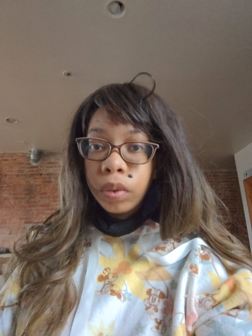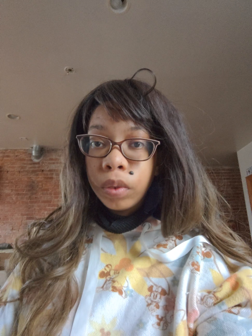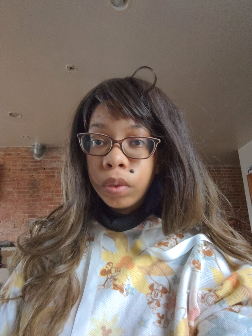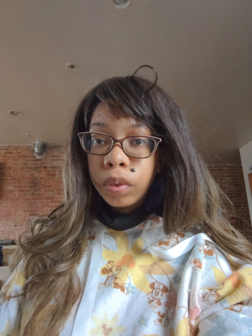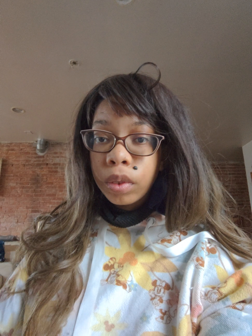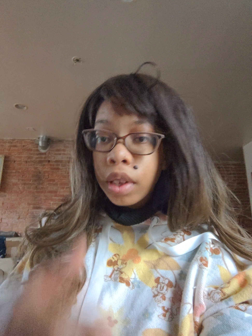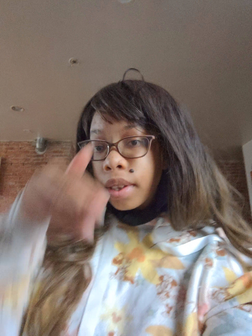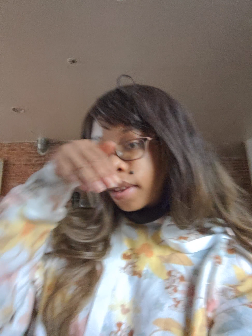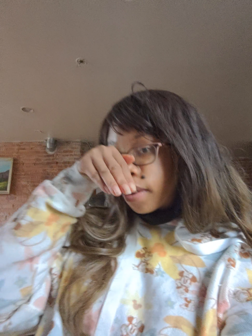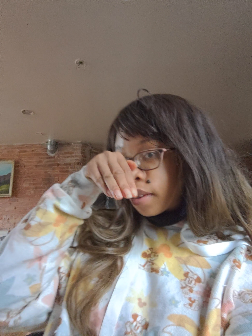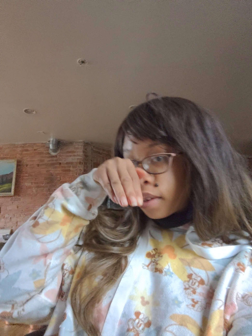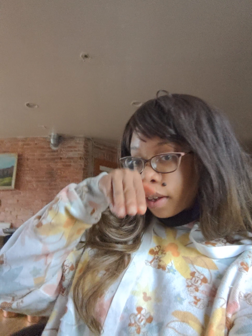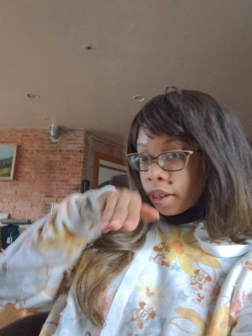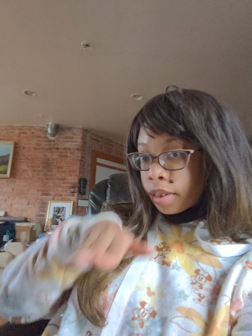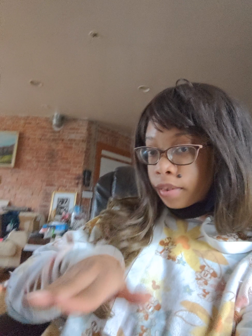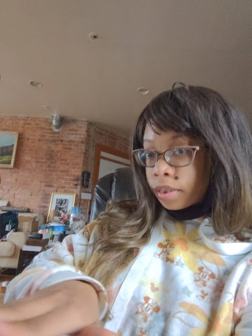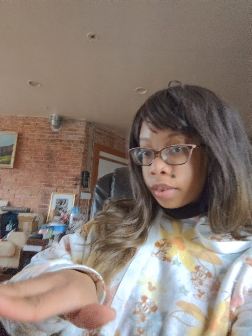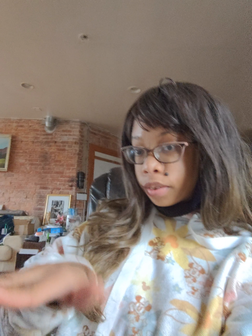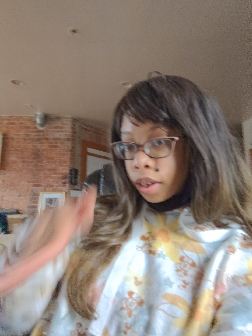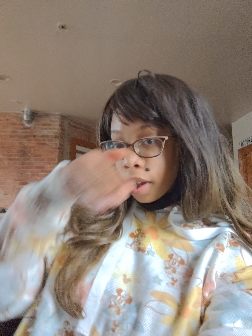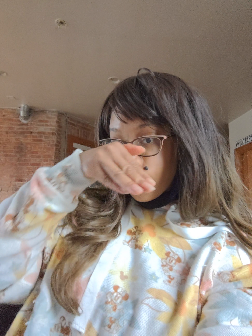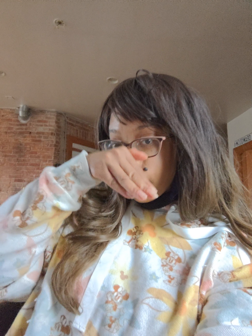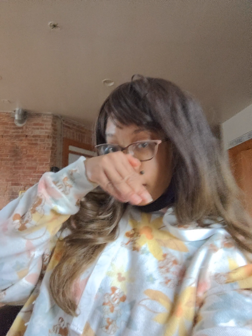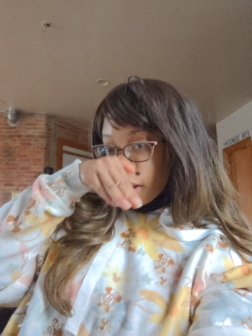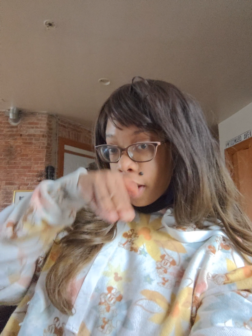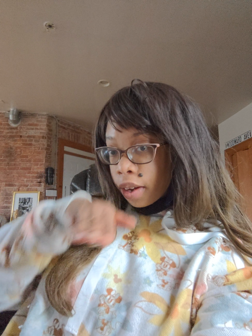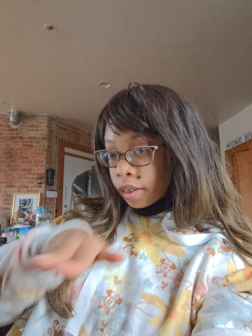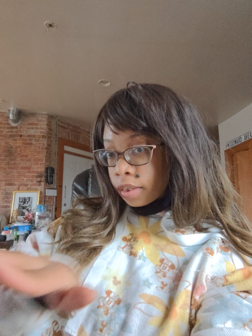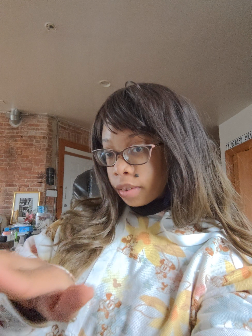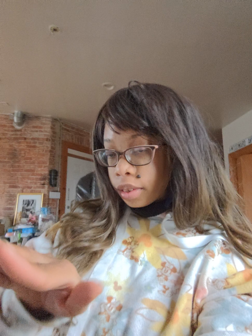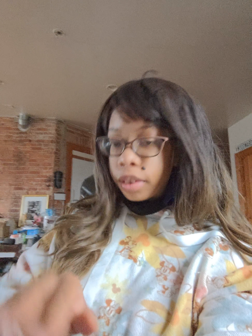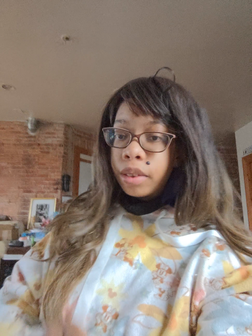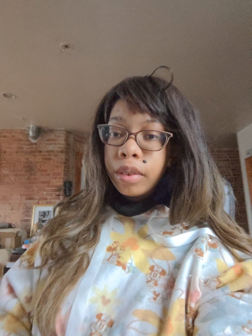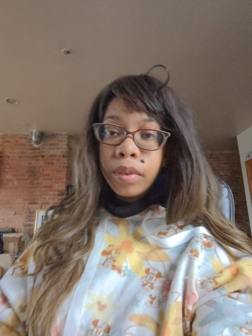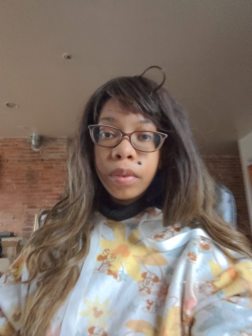elephant